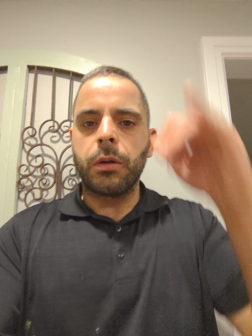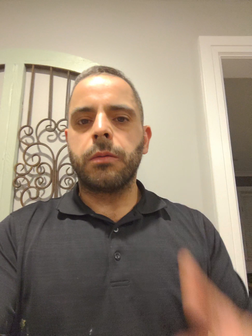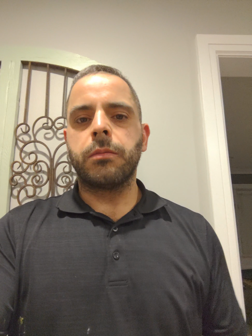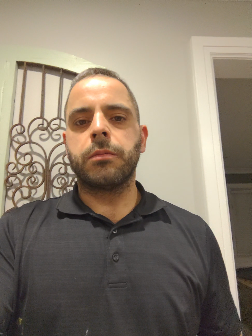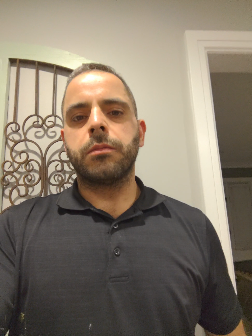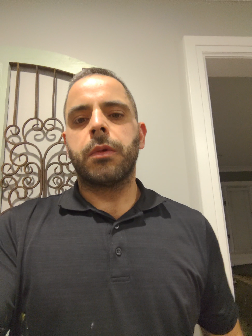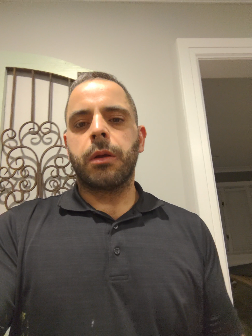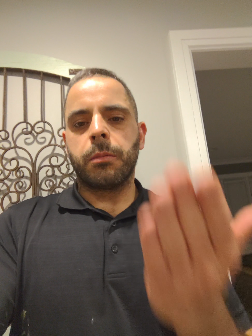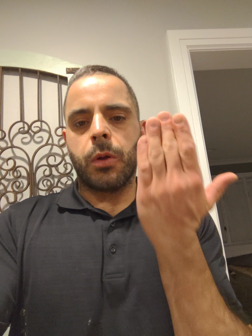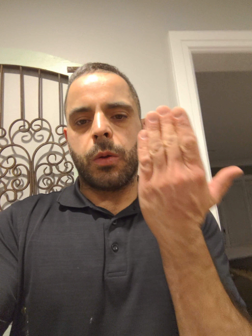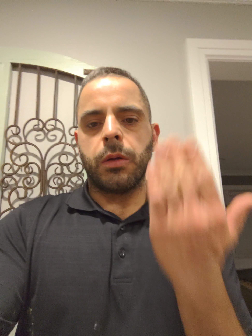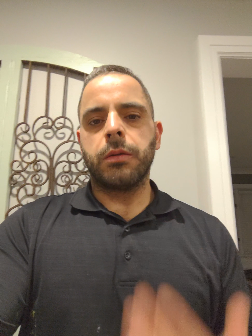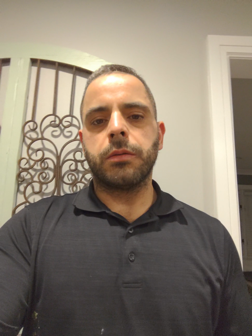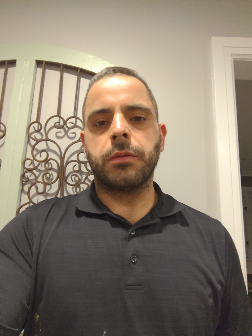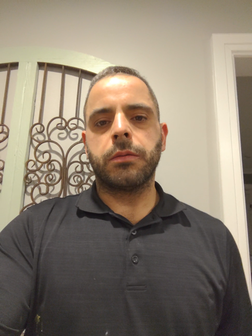morning